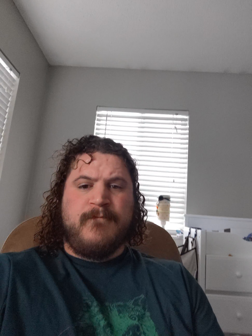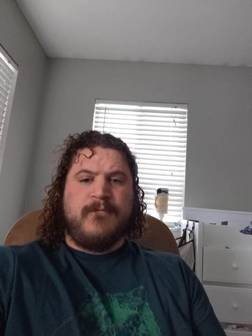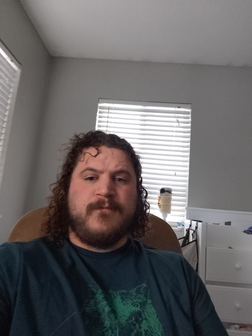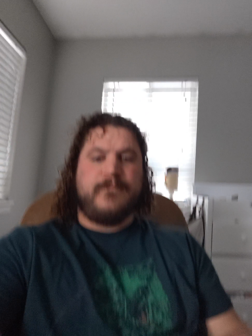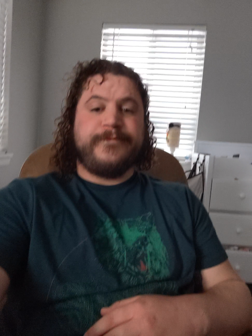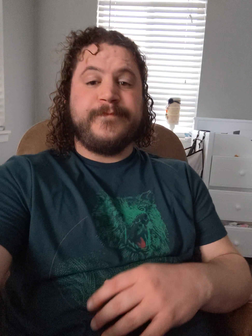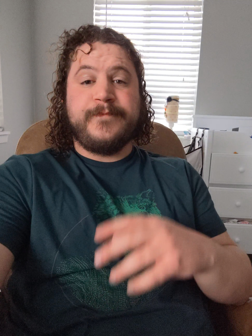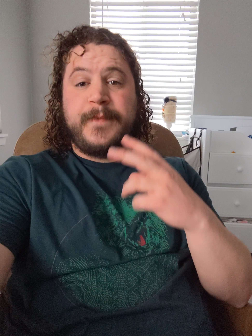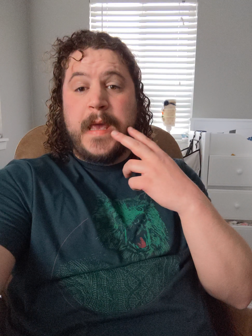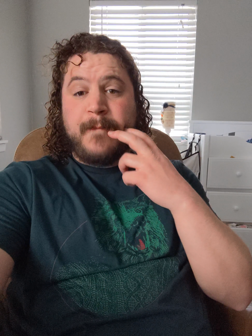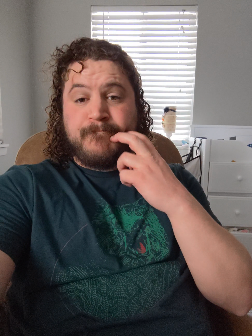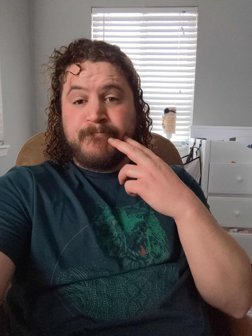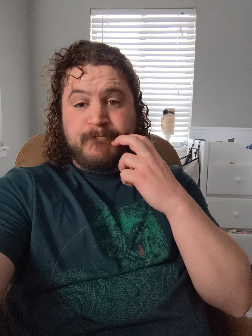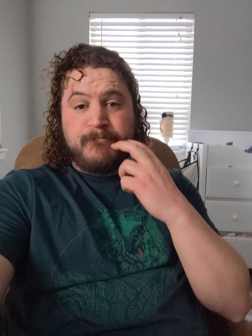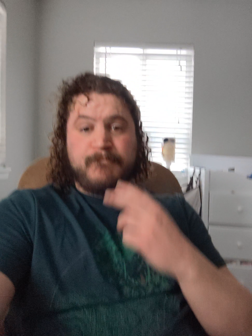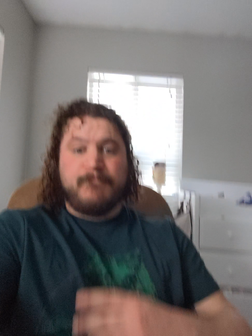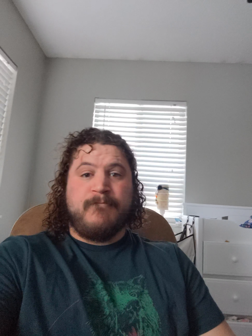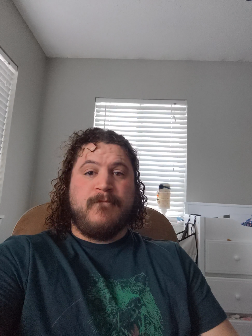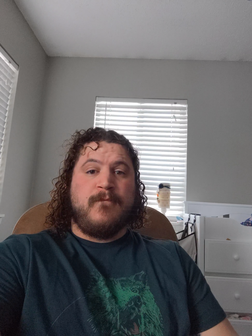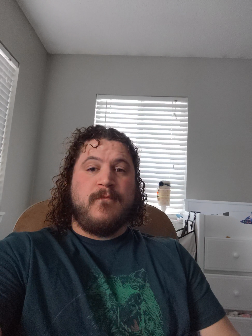gum